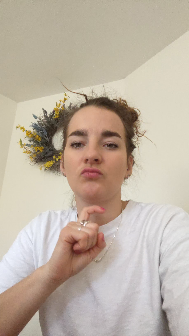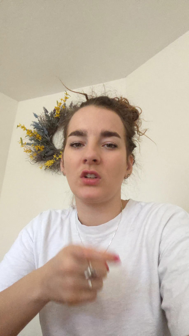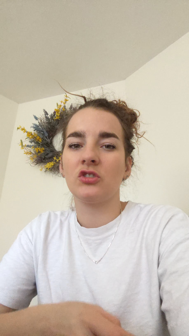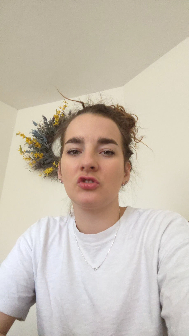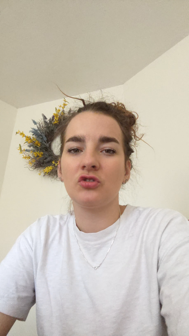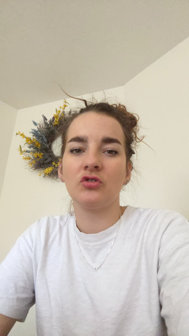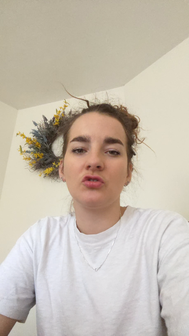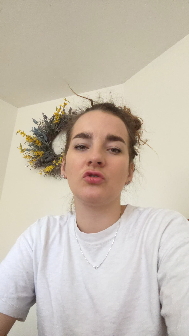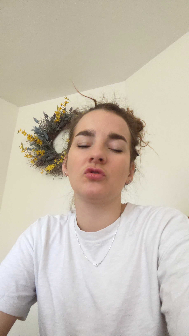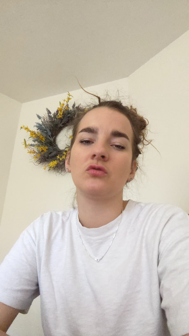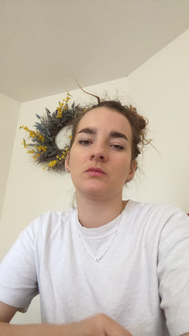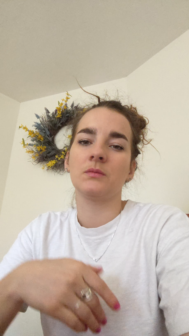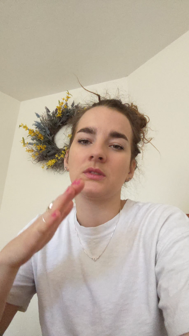build